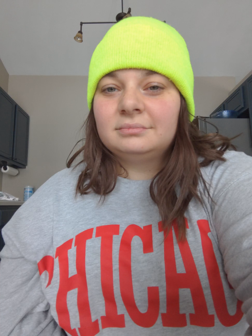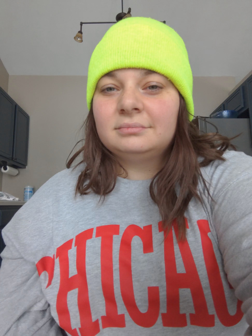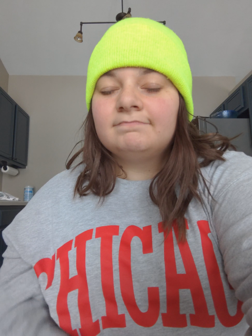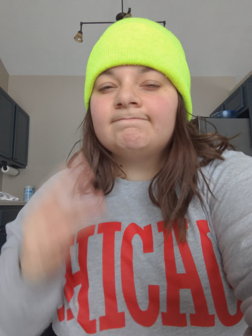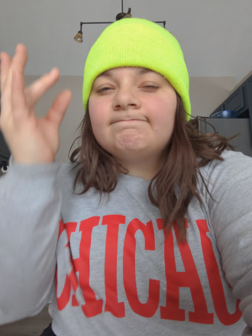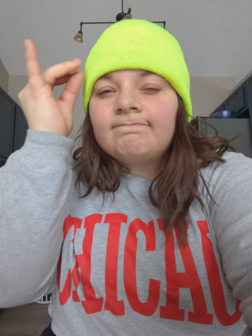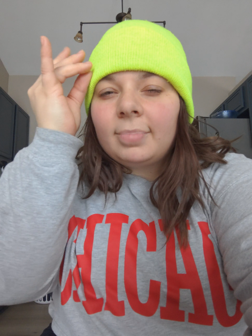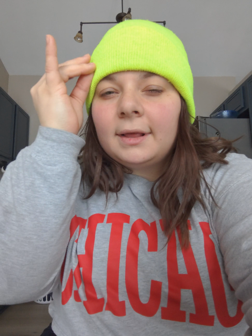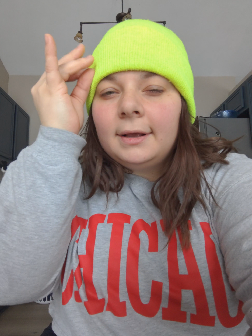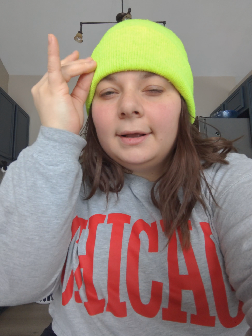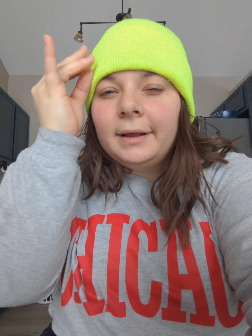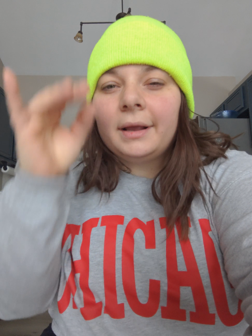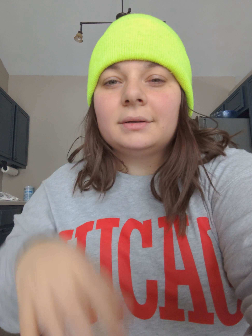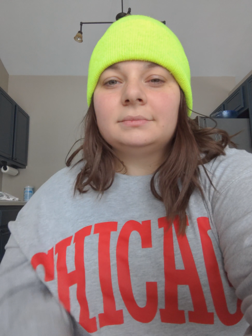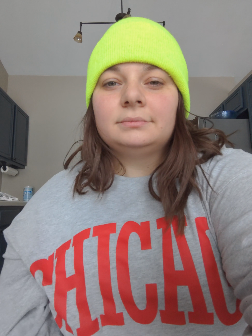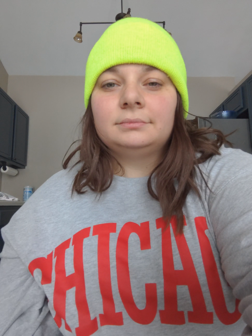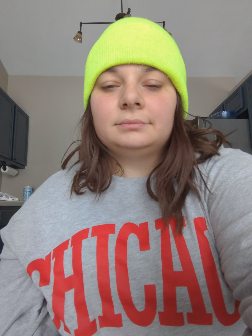think